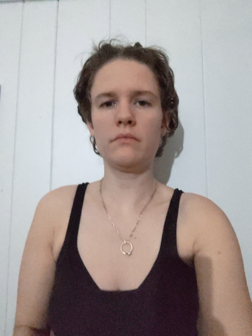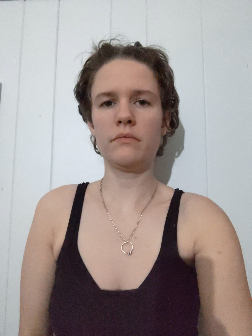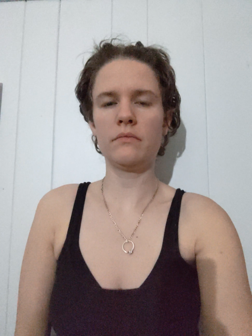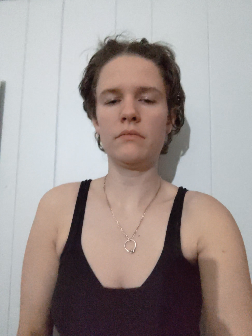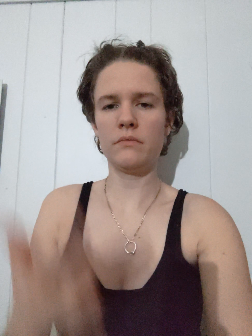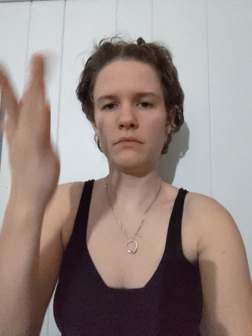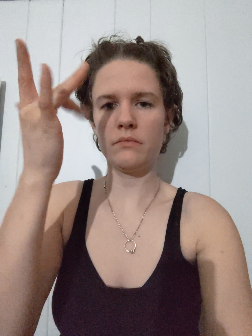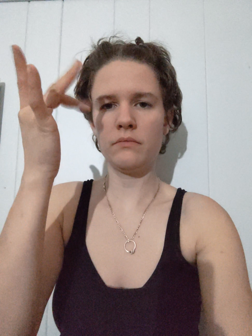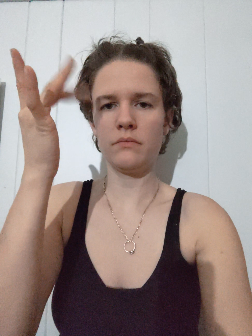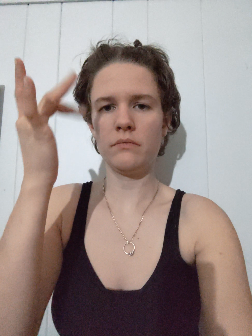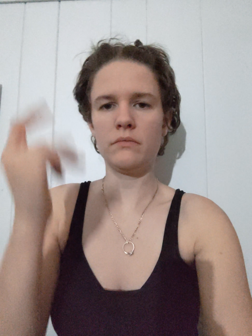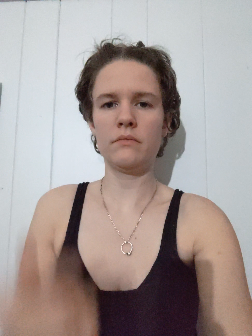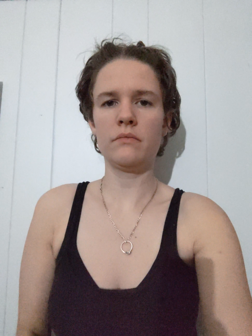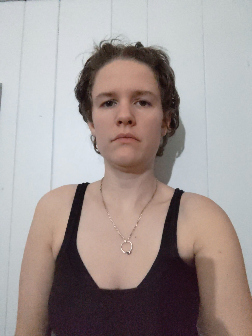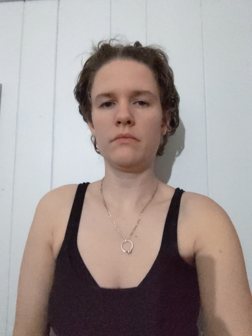why